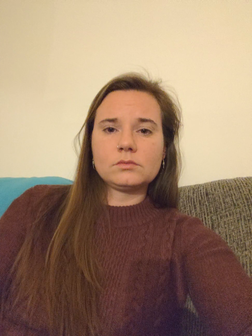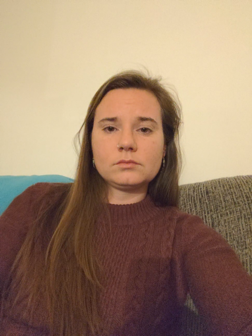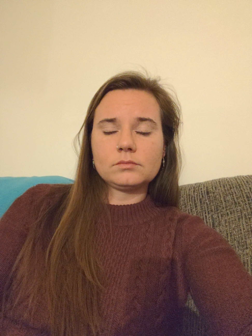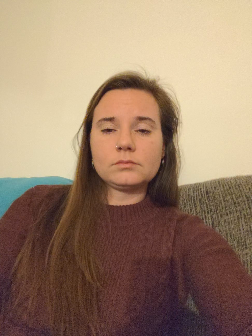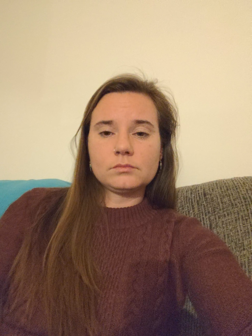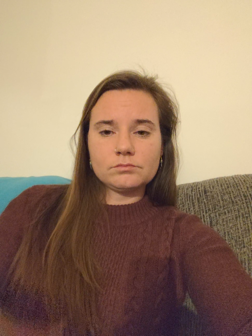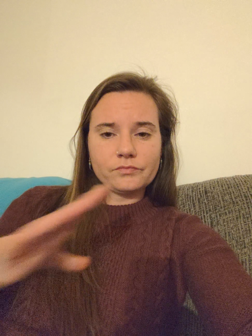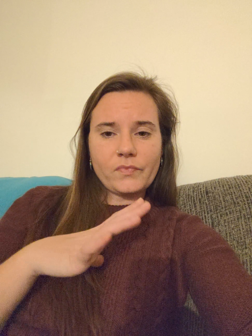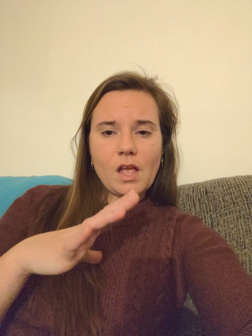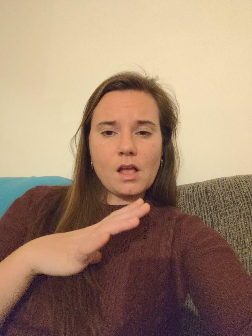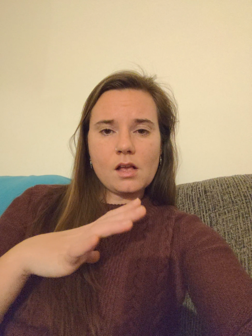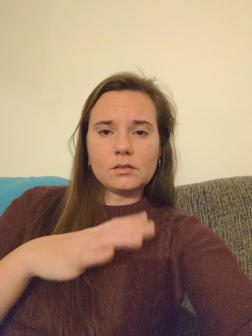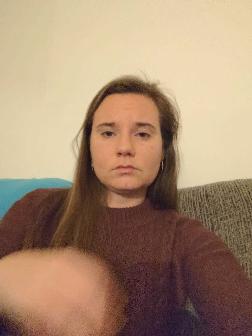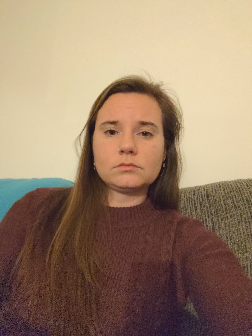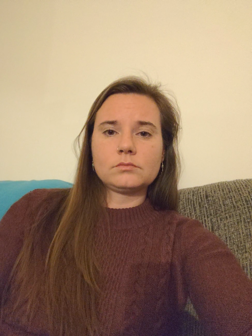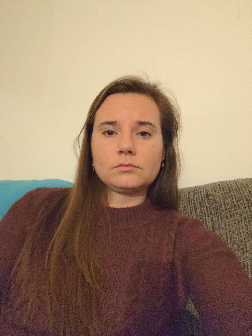fine